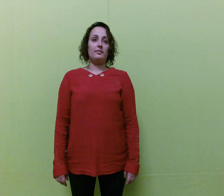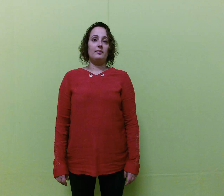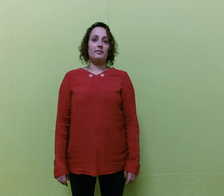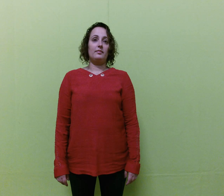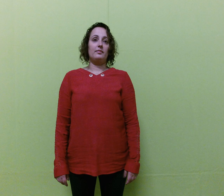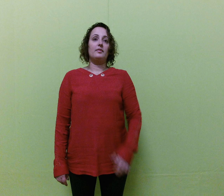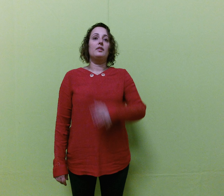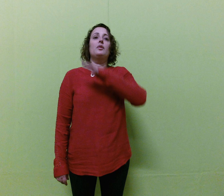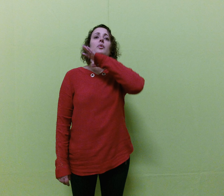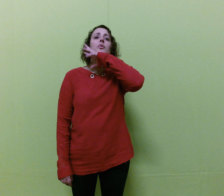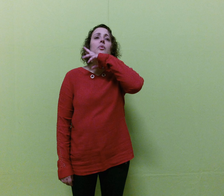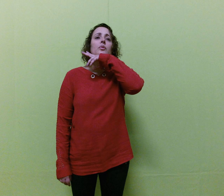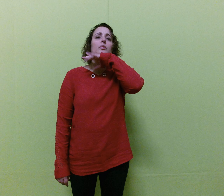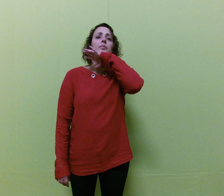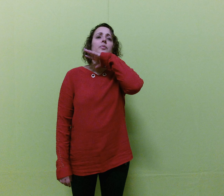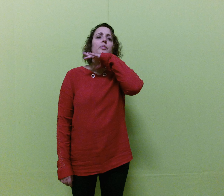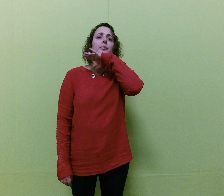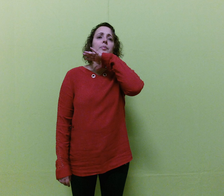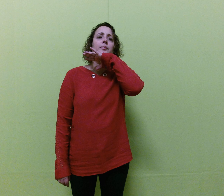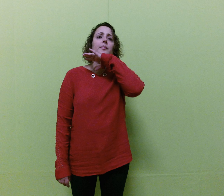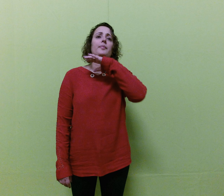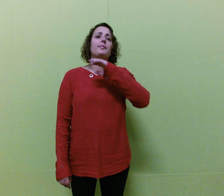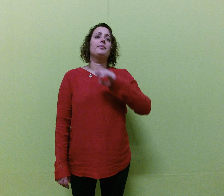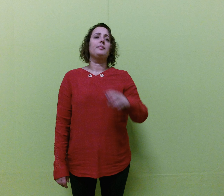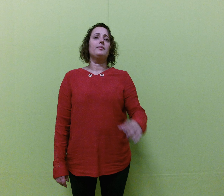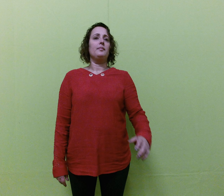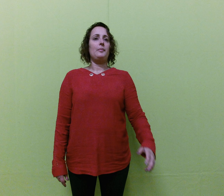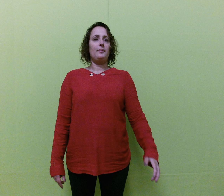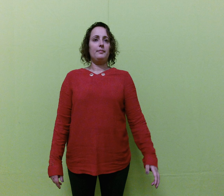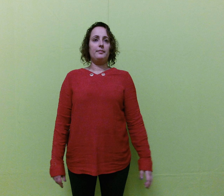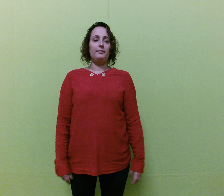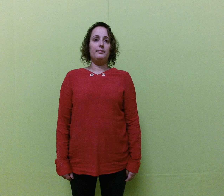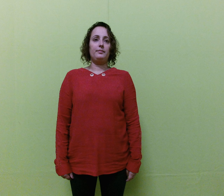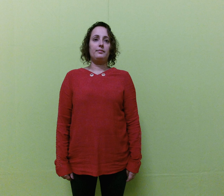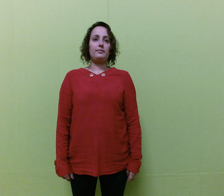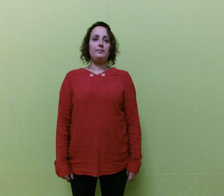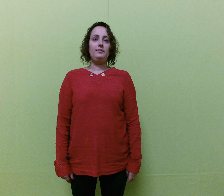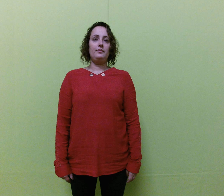ruim